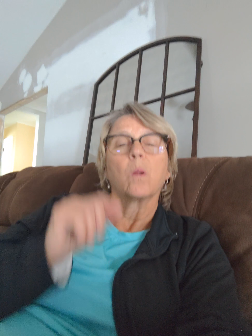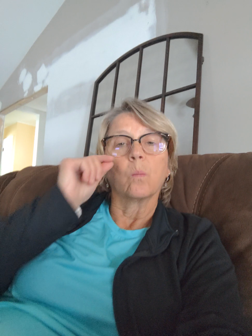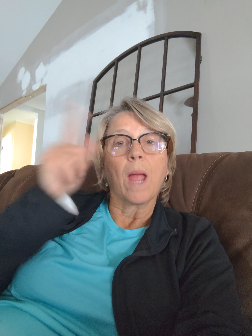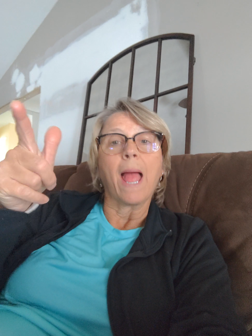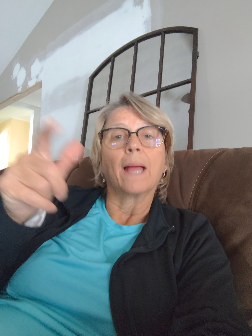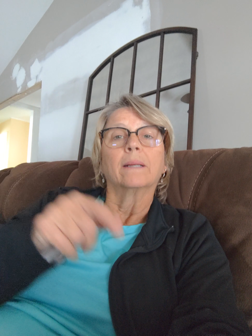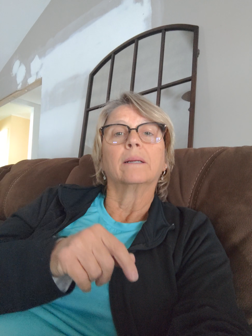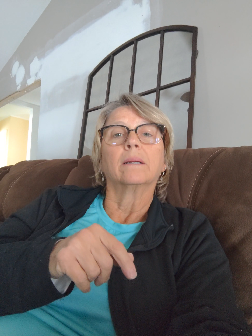awake